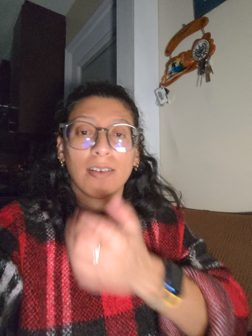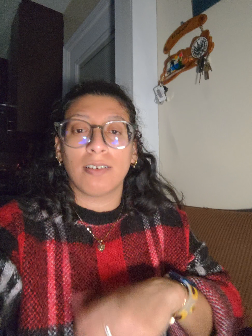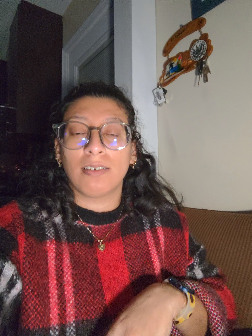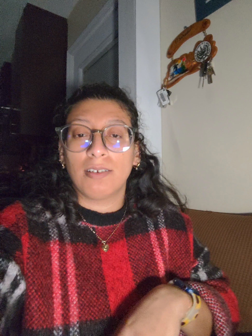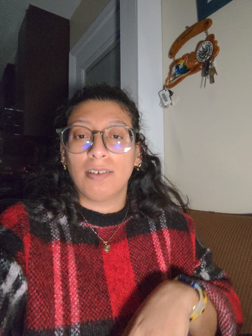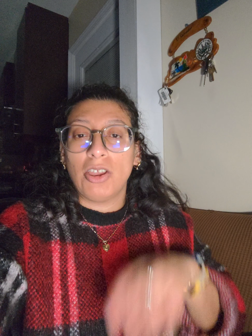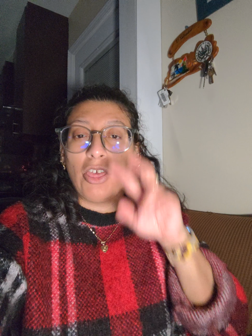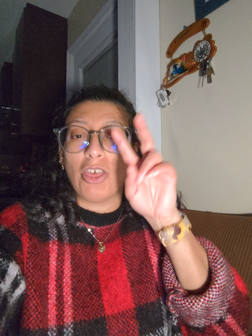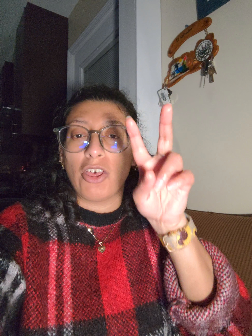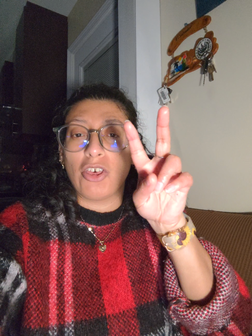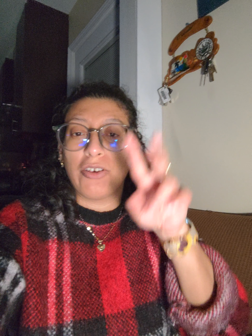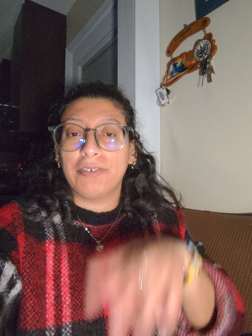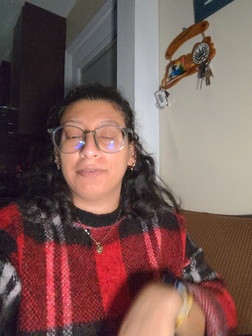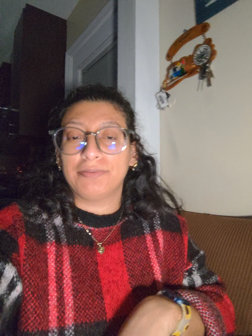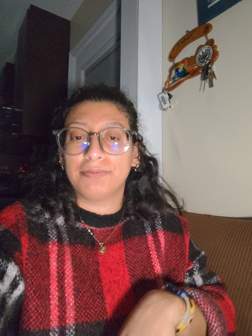look